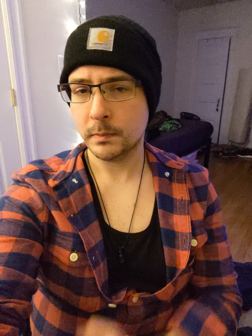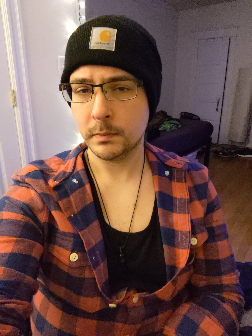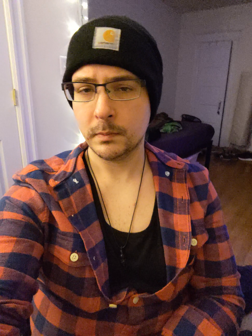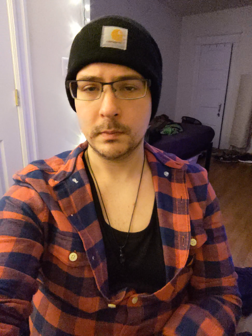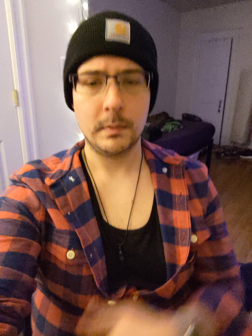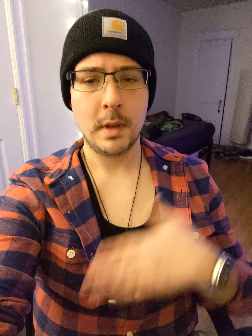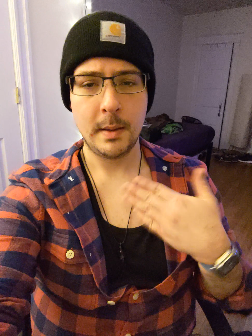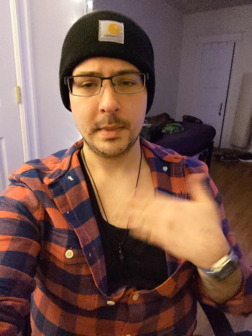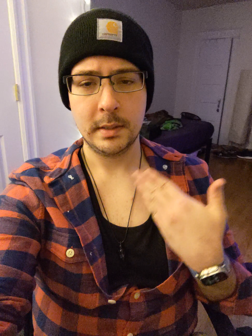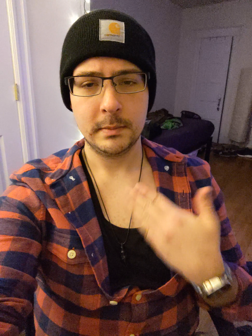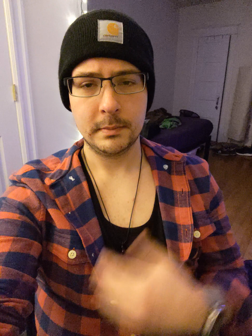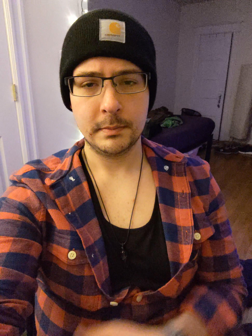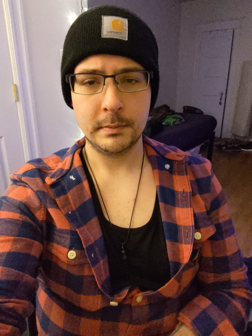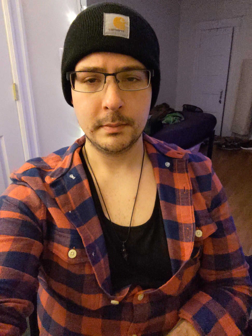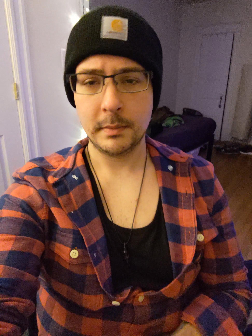happy